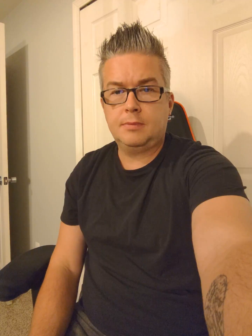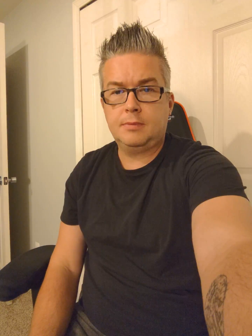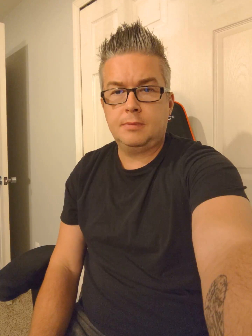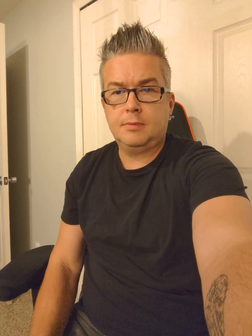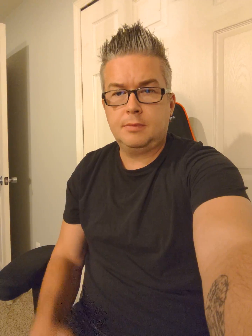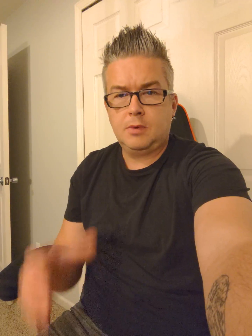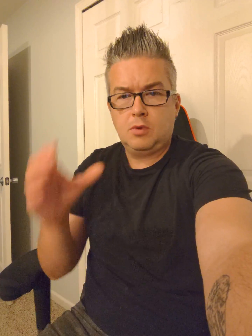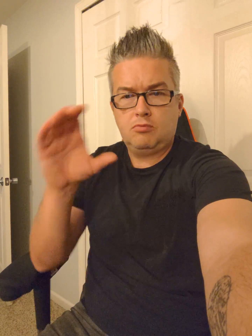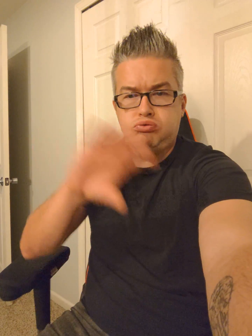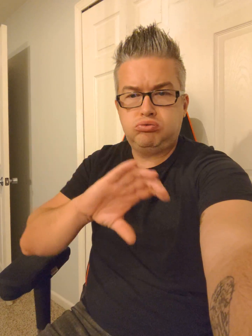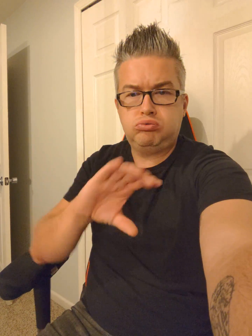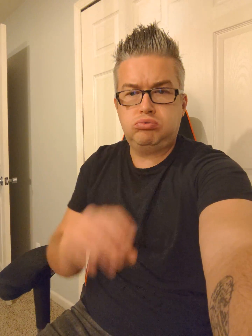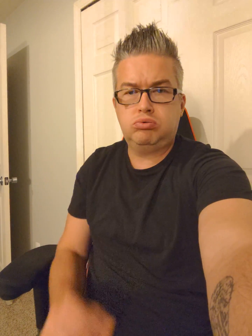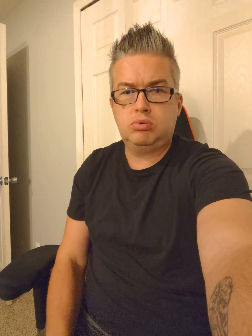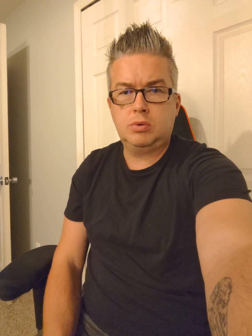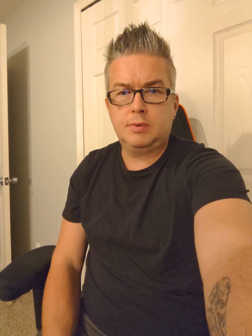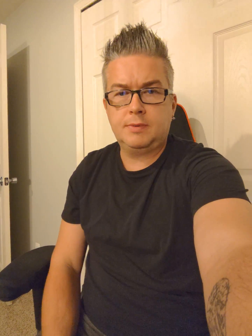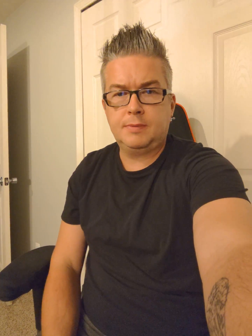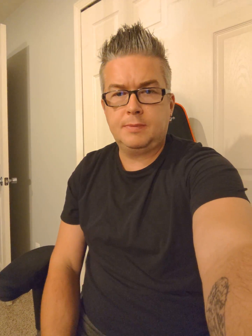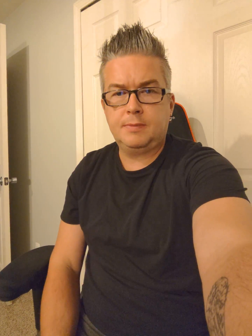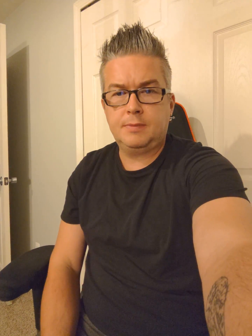dump